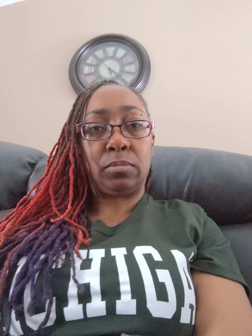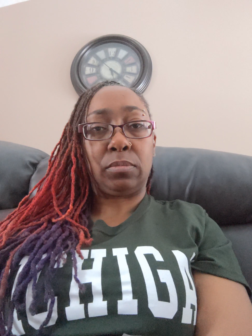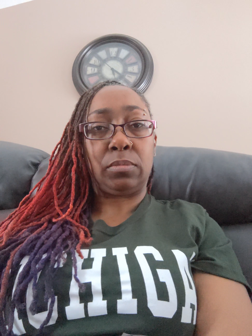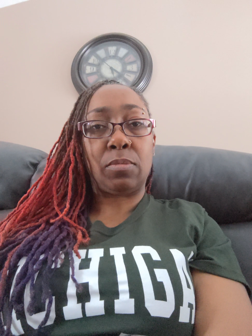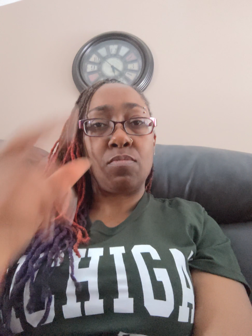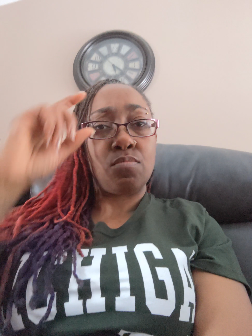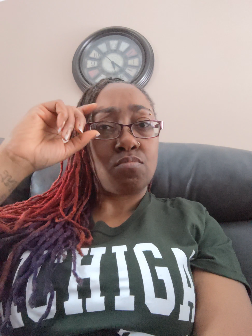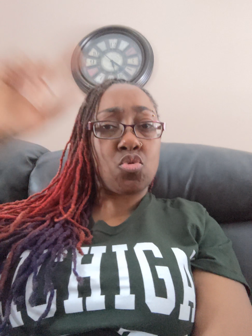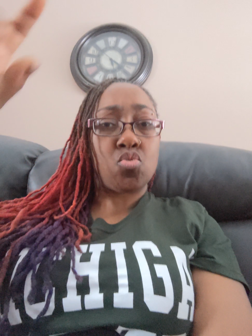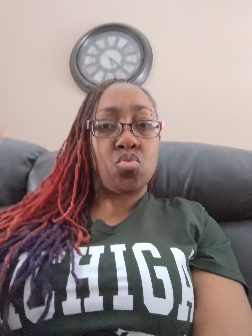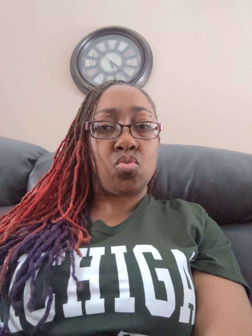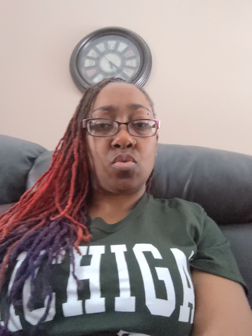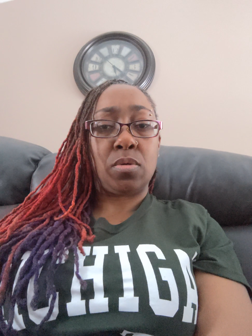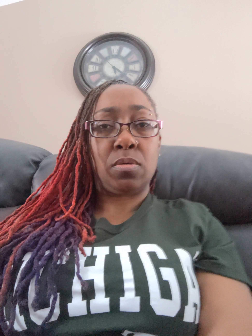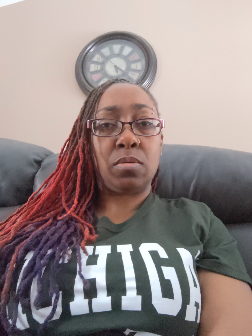moon